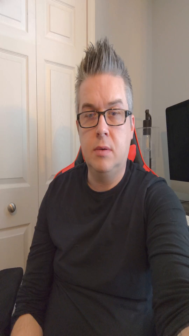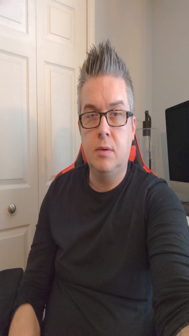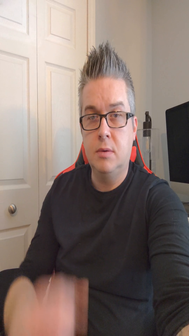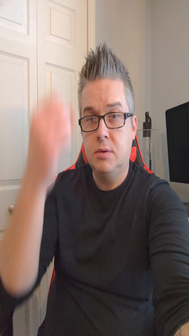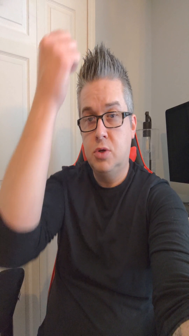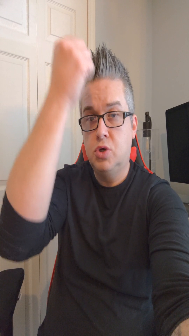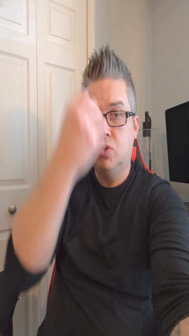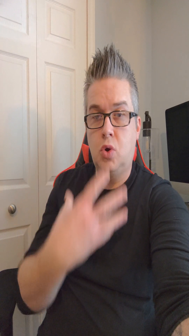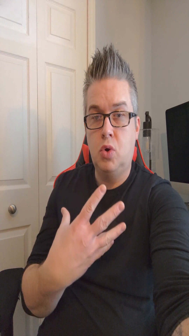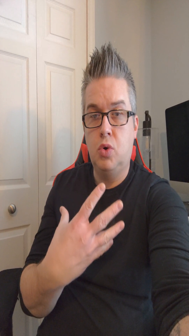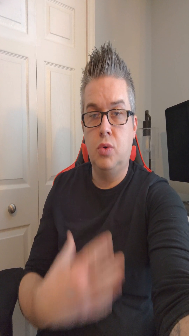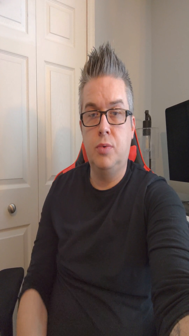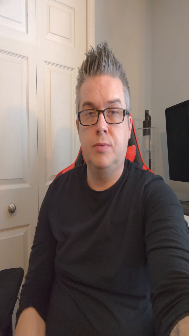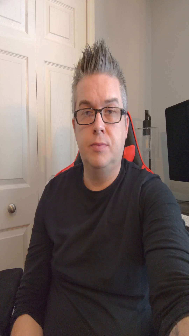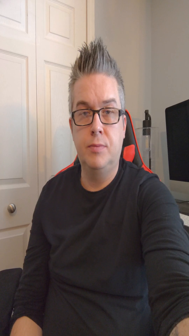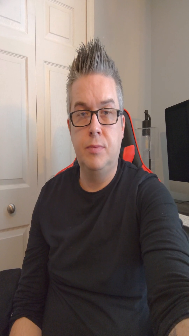shower